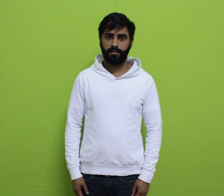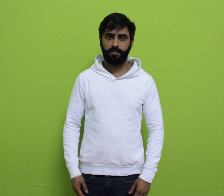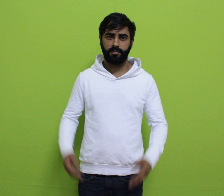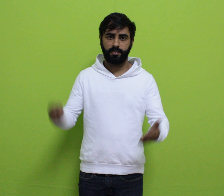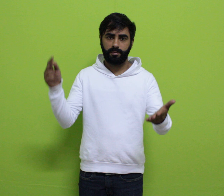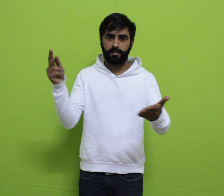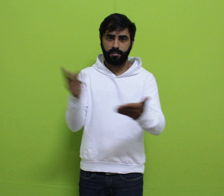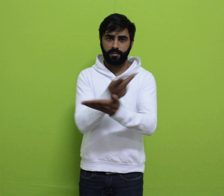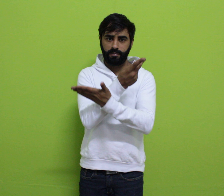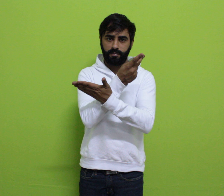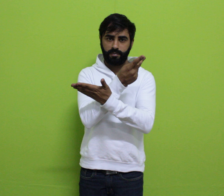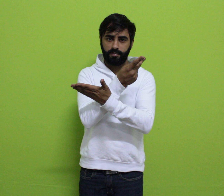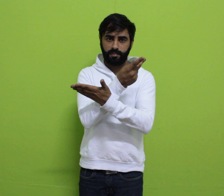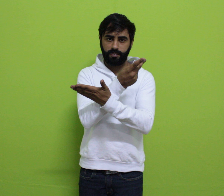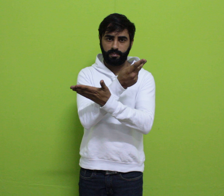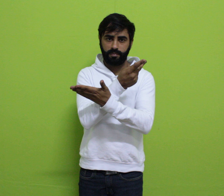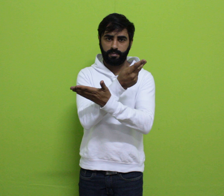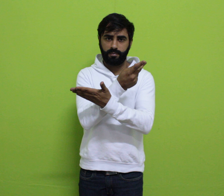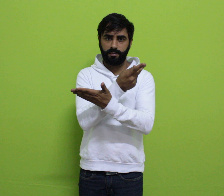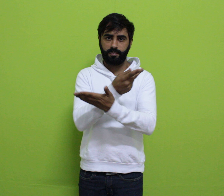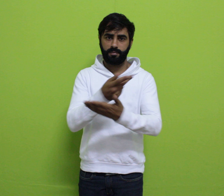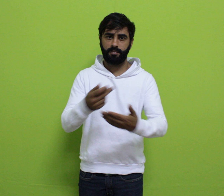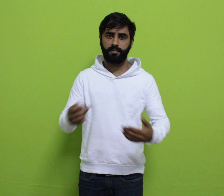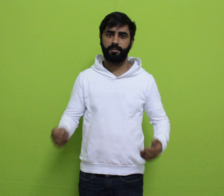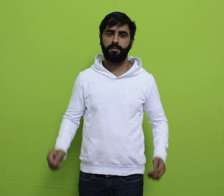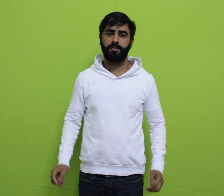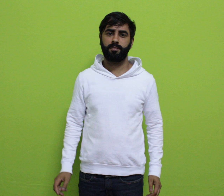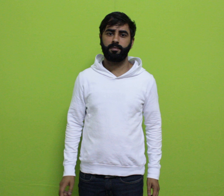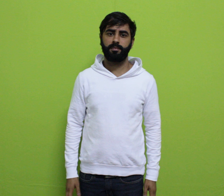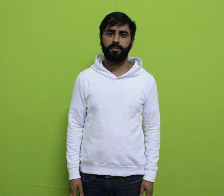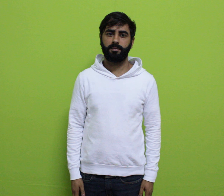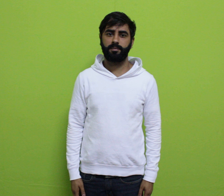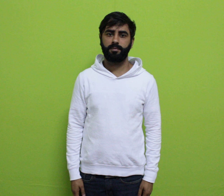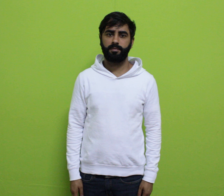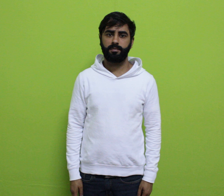acontecer